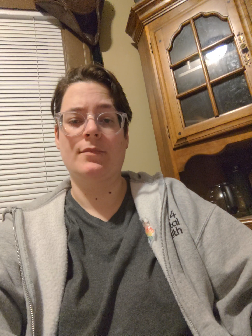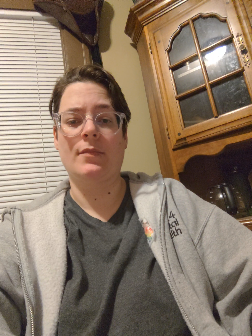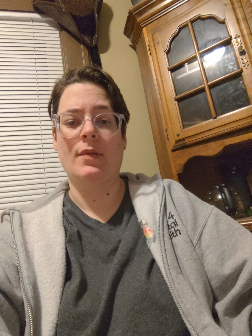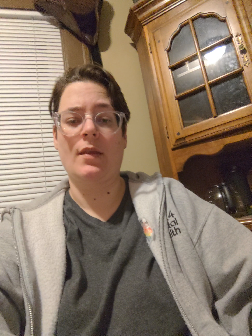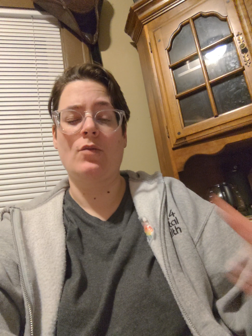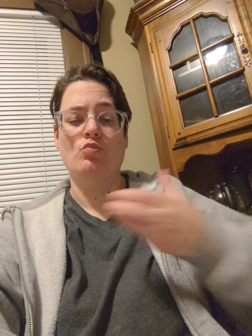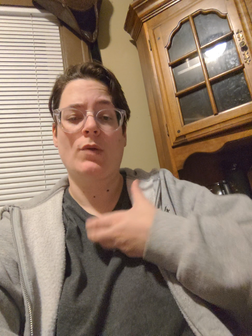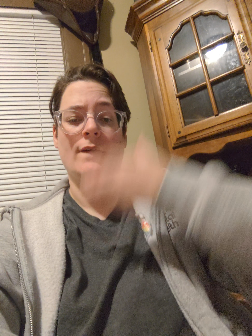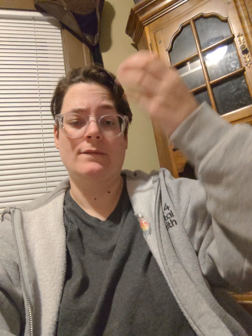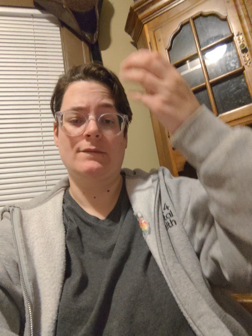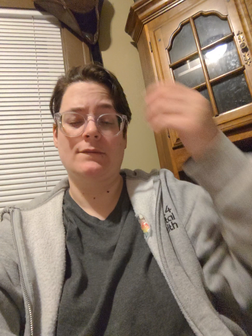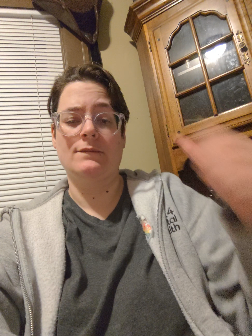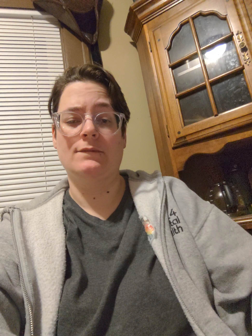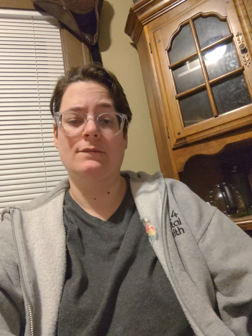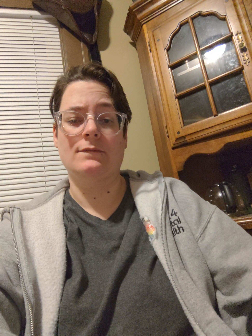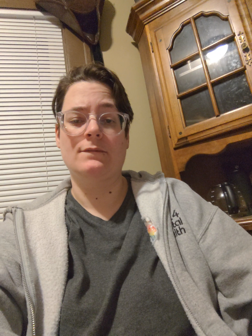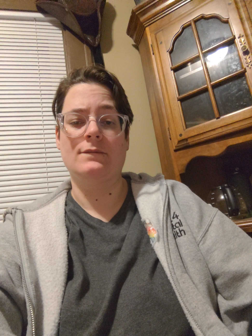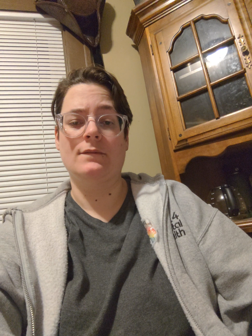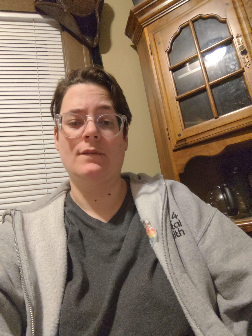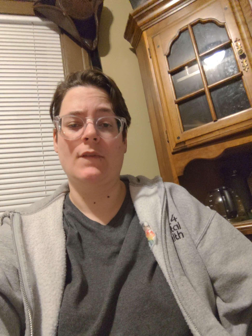giraffe